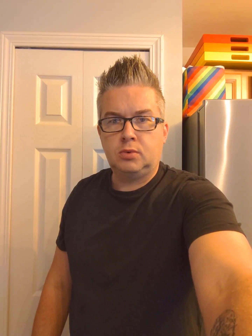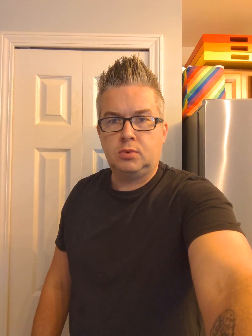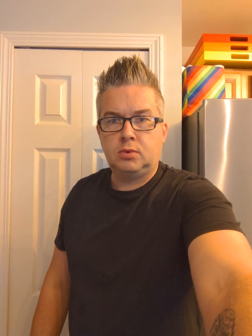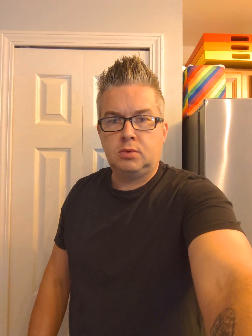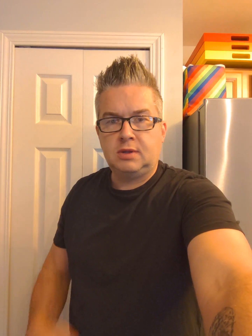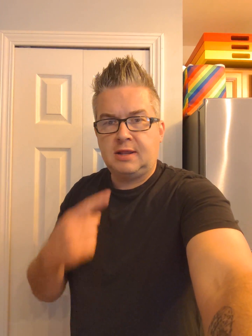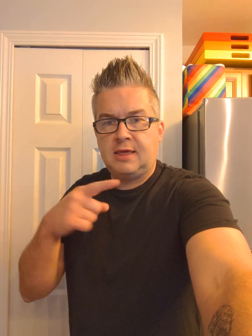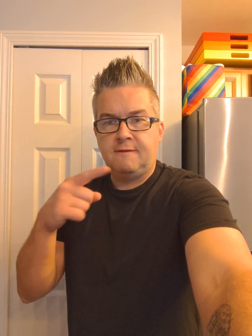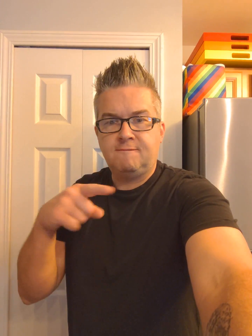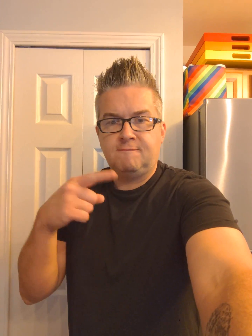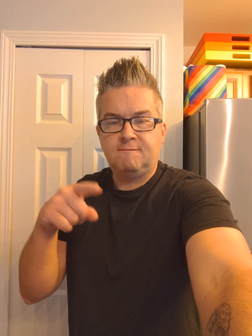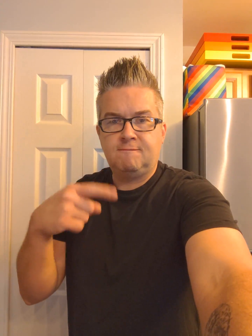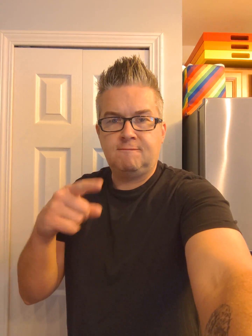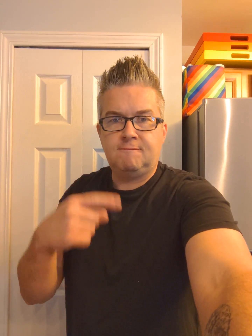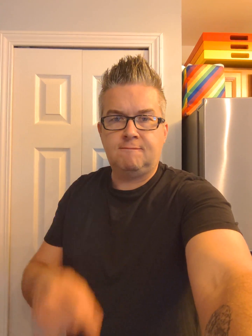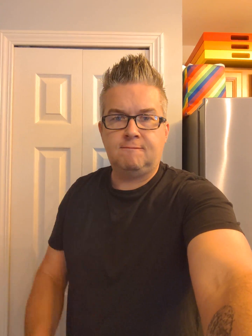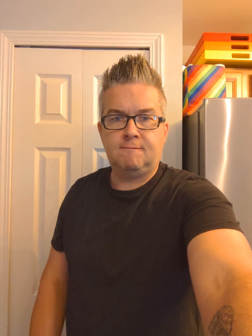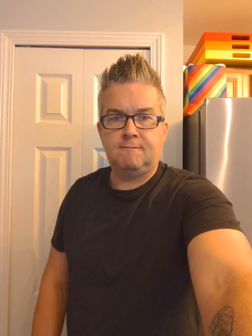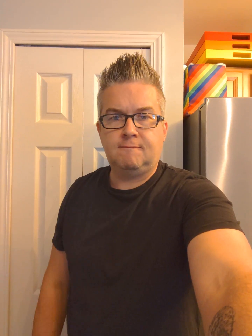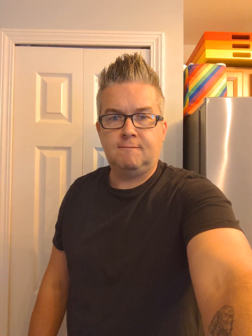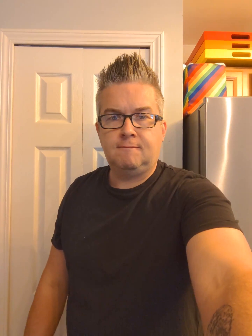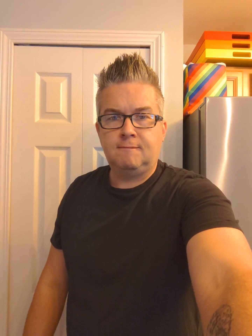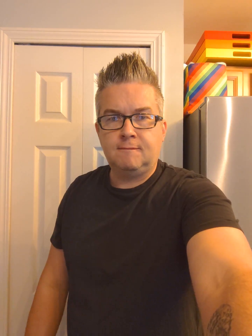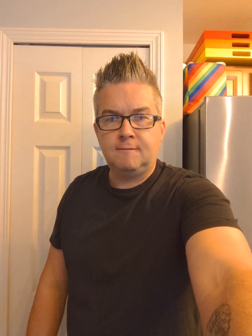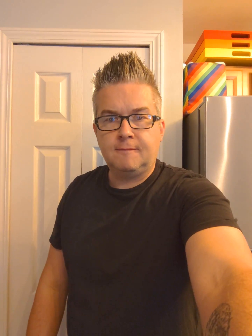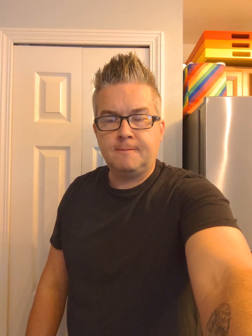knife